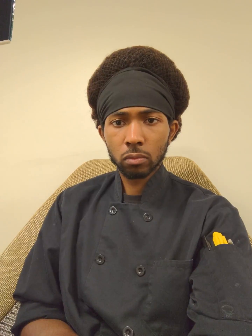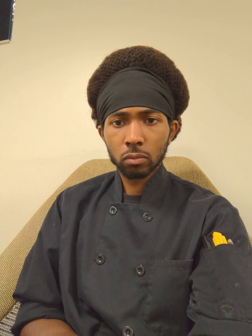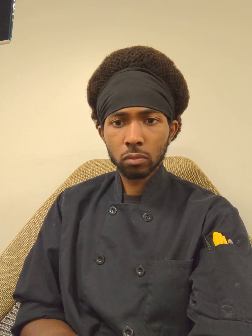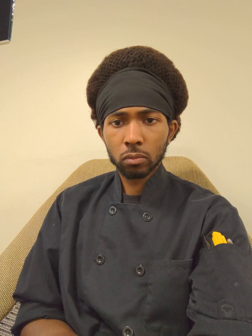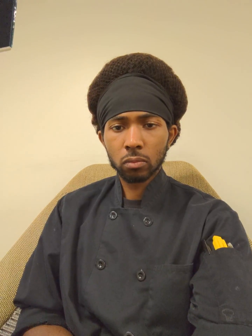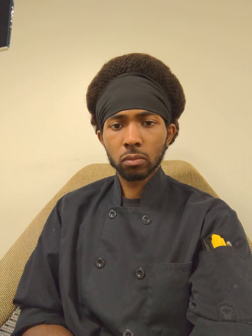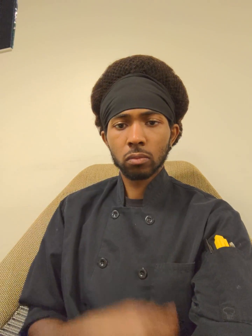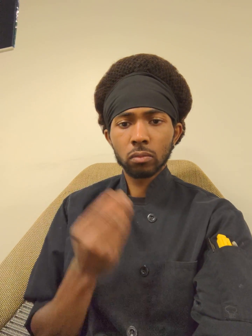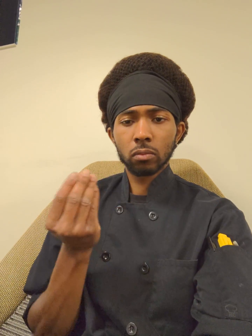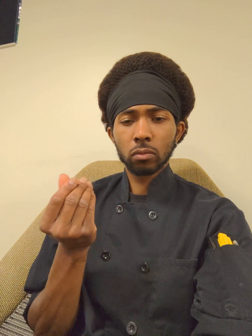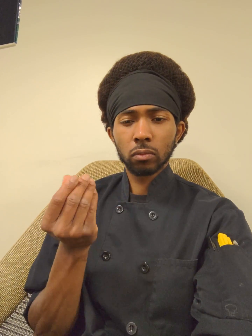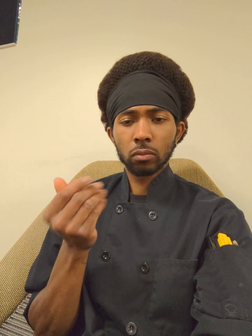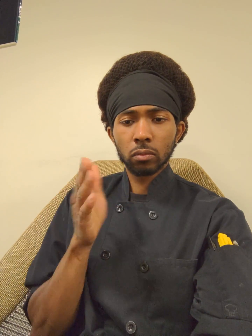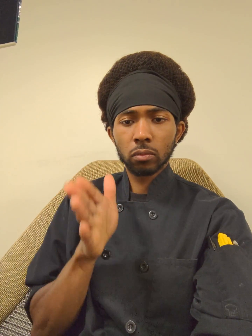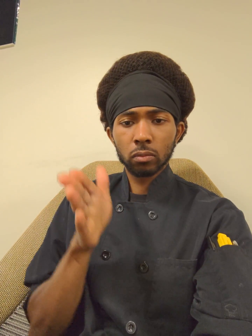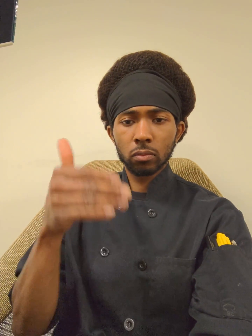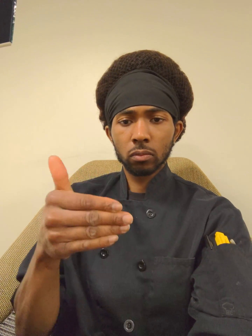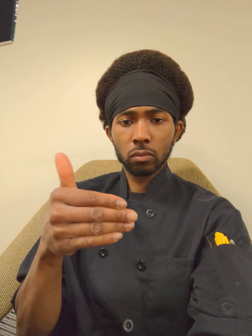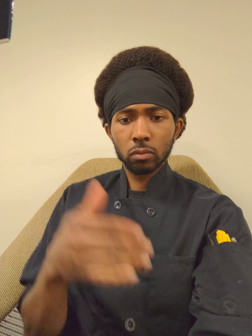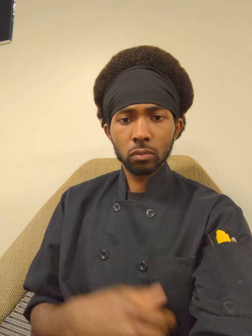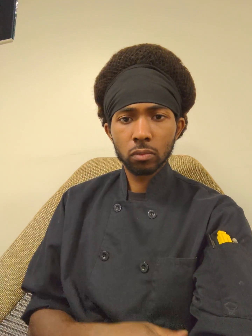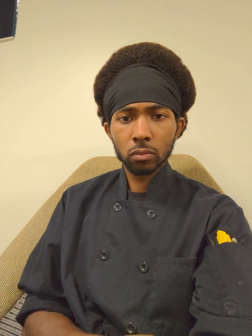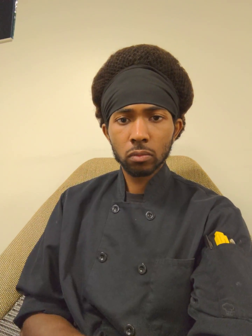sandbox